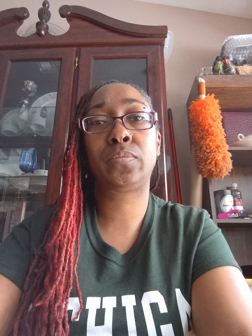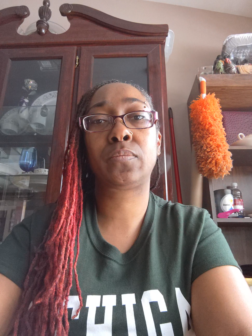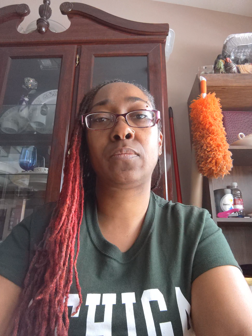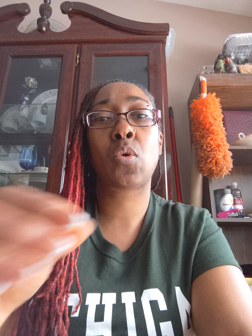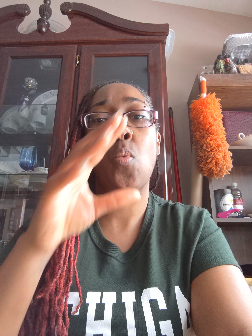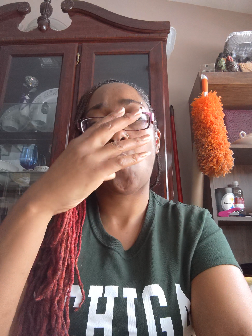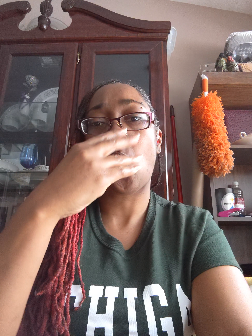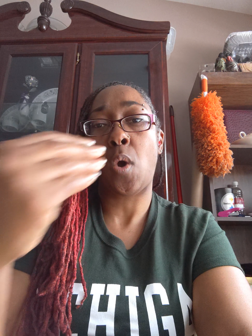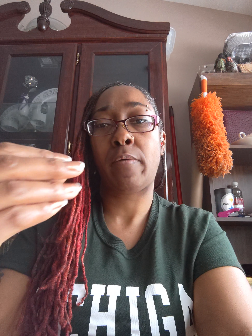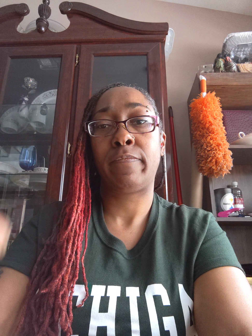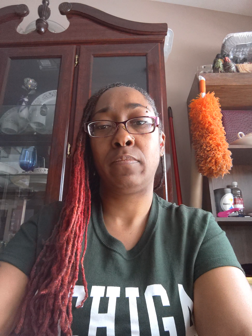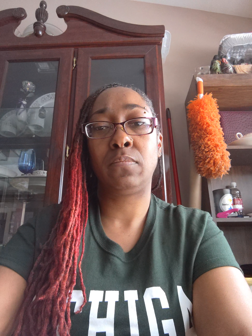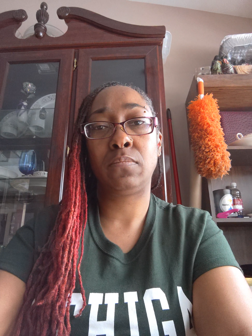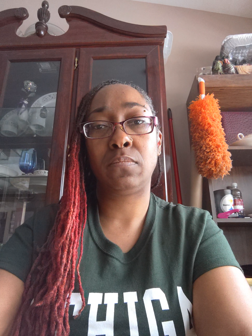wolf